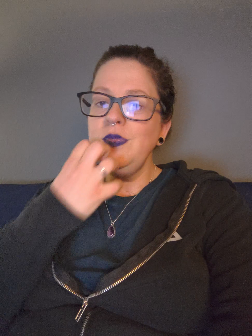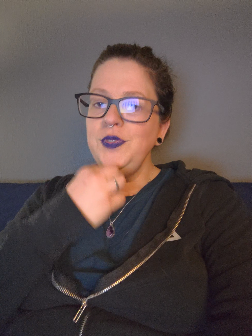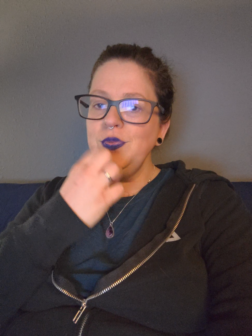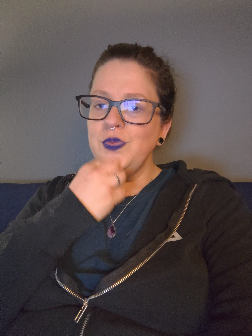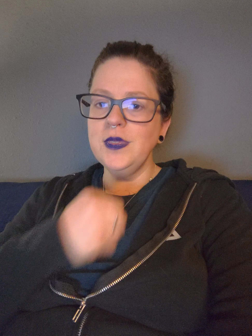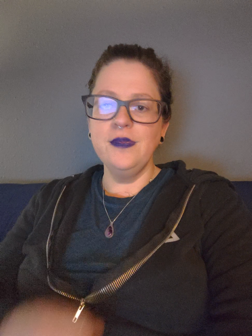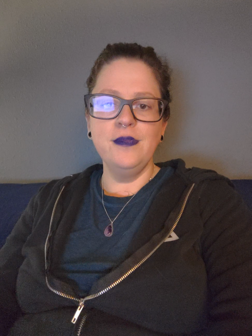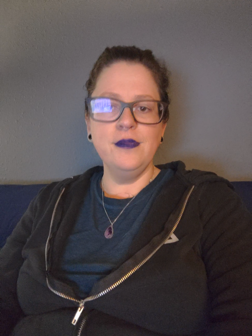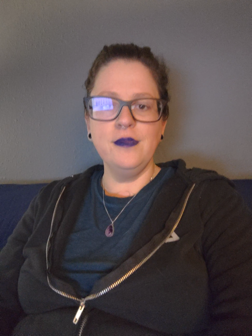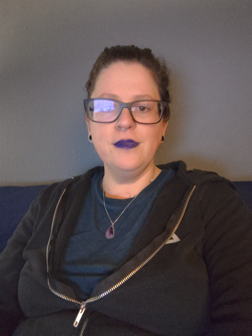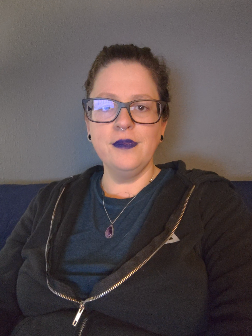underwear